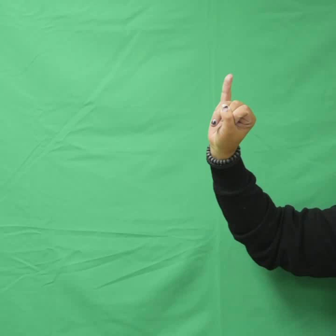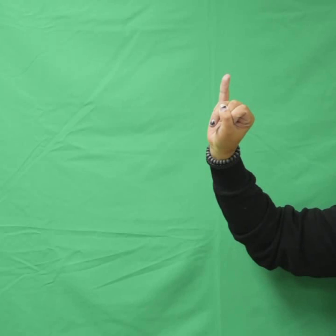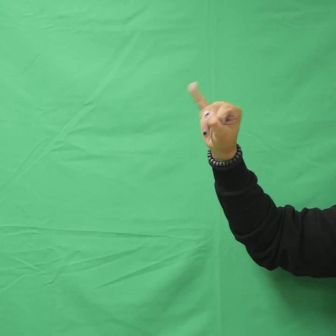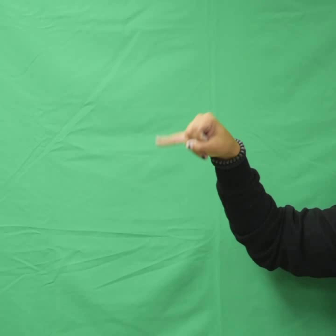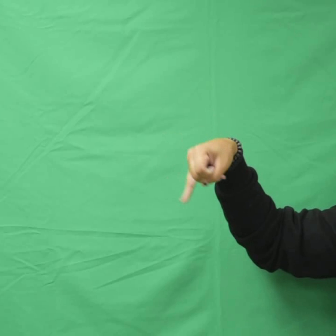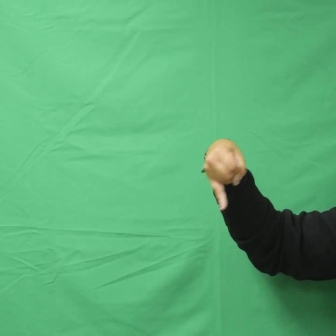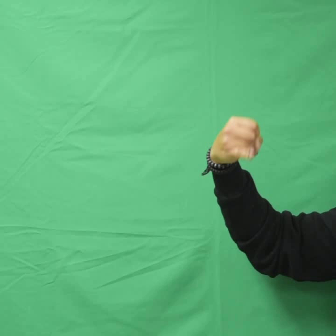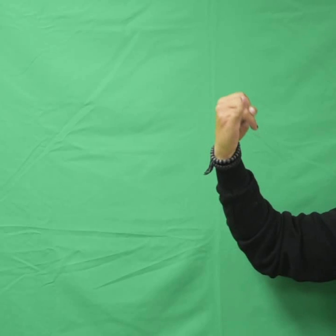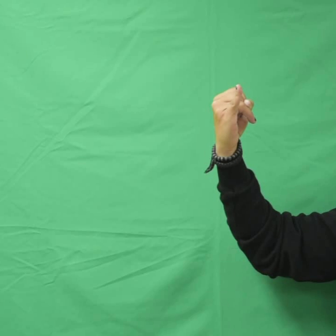J